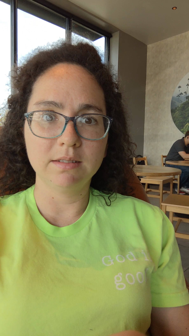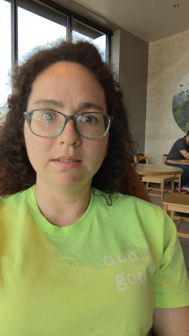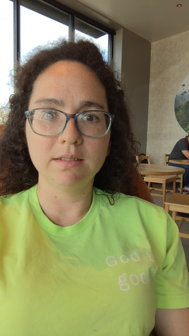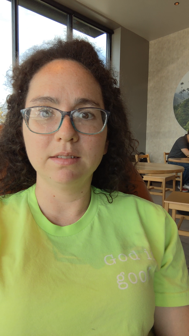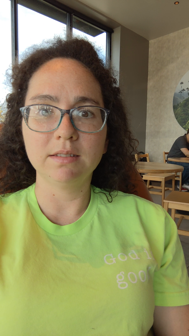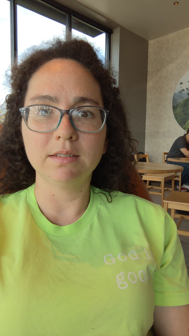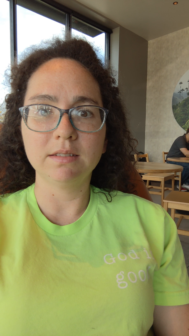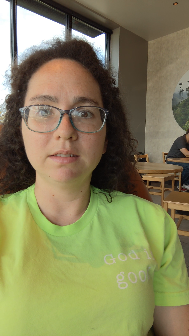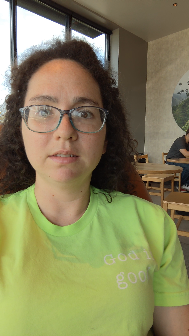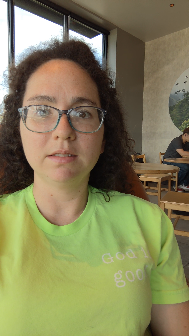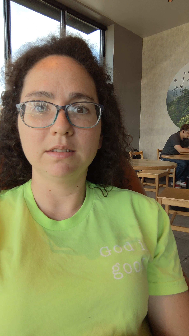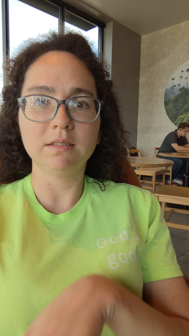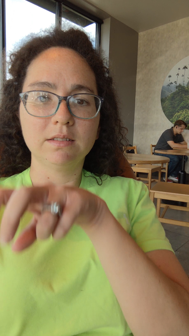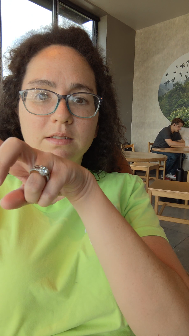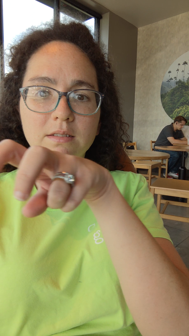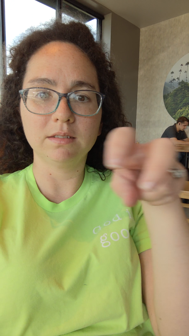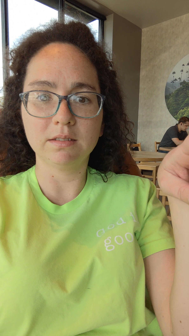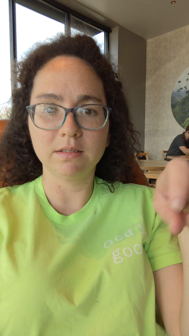porch